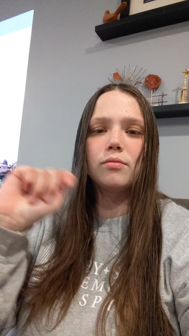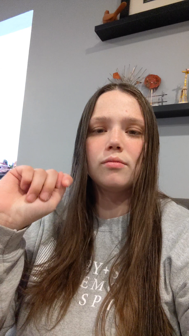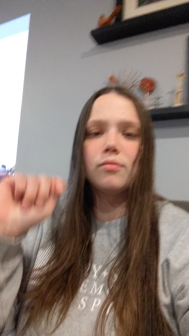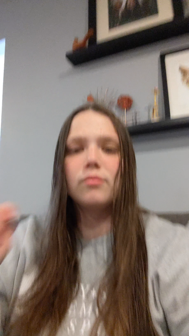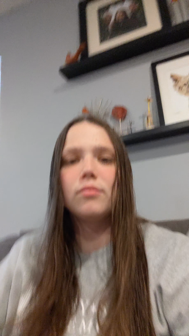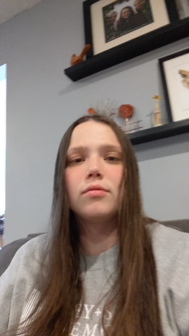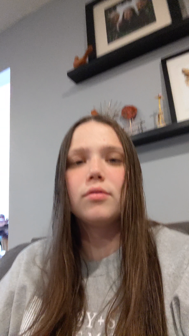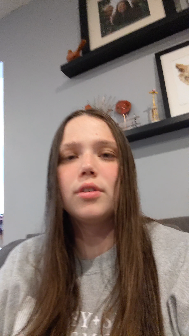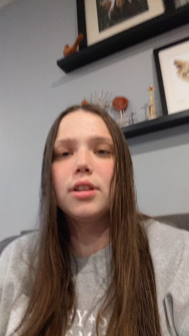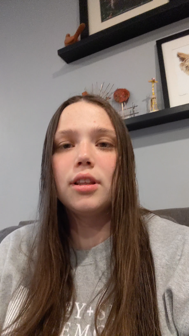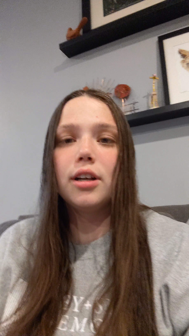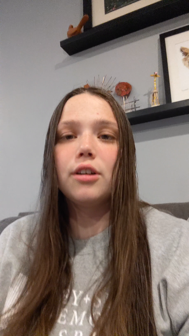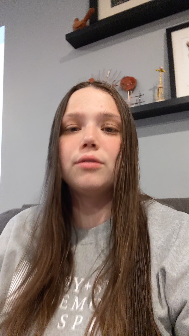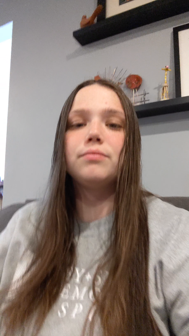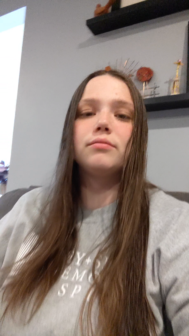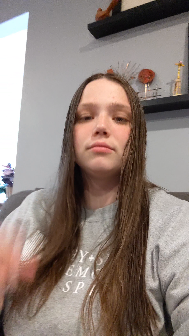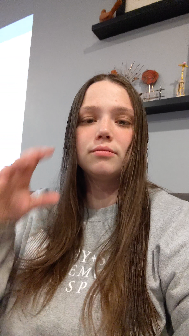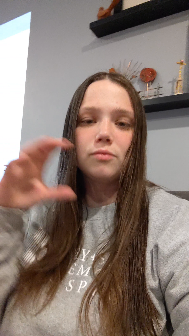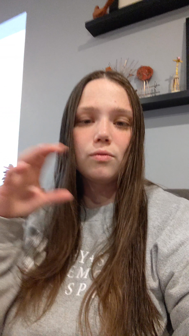ball